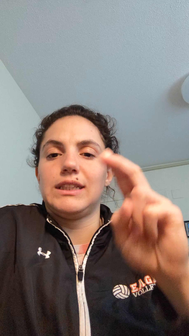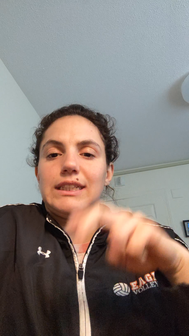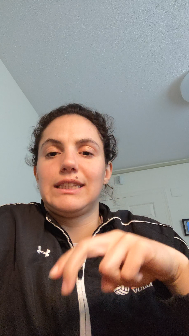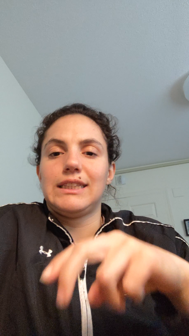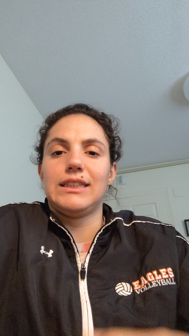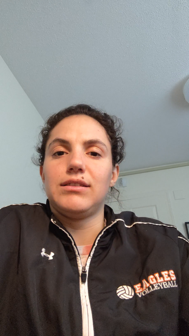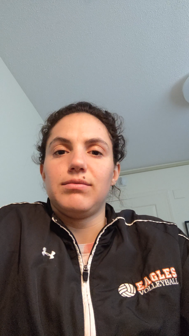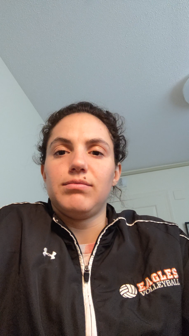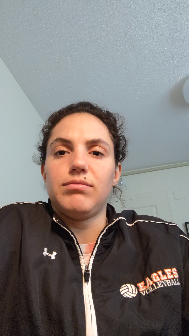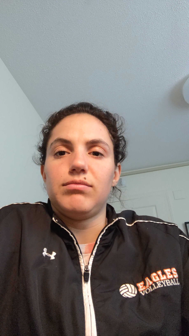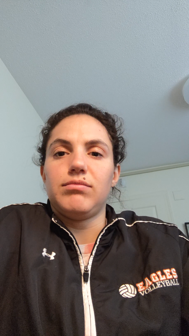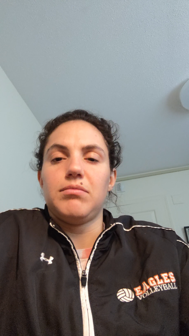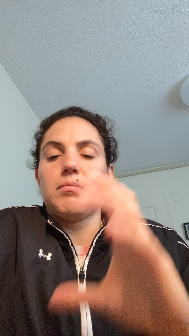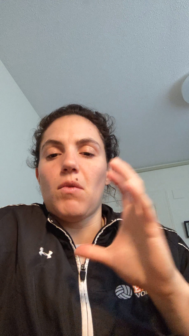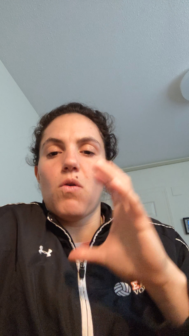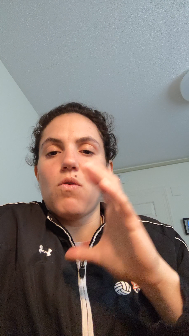ball